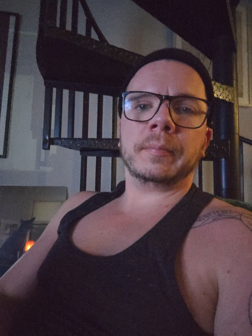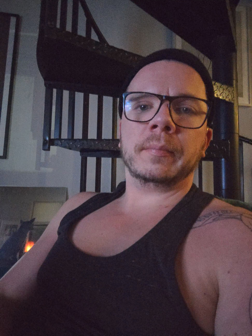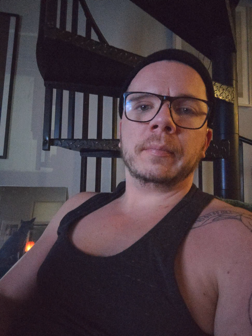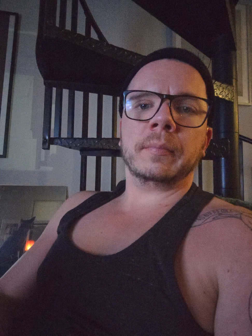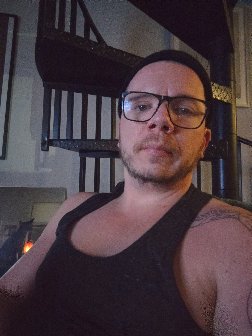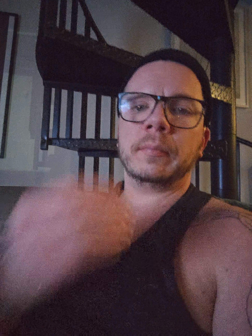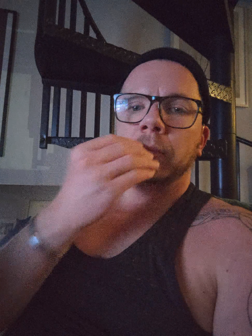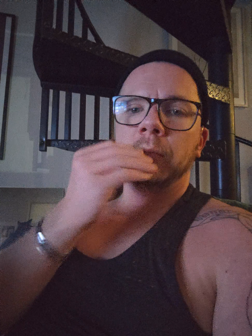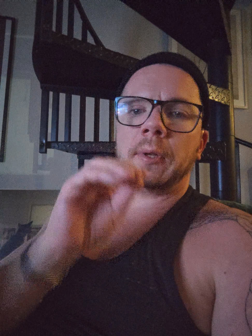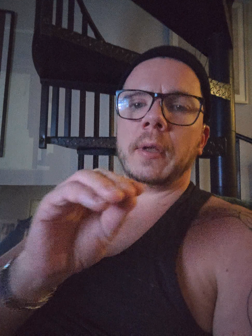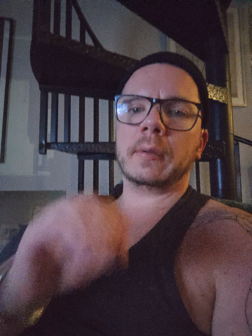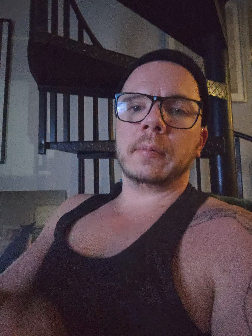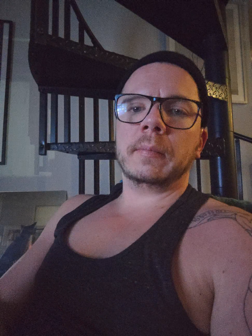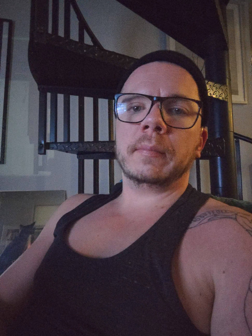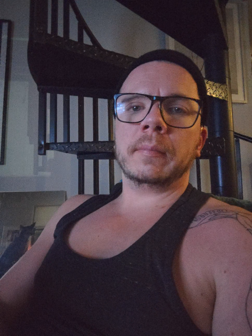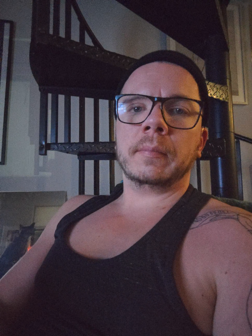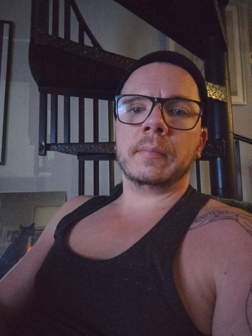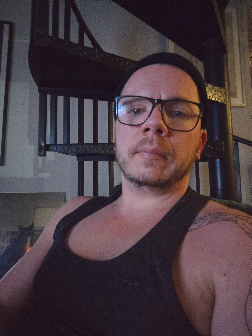kiss